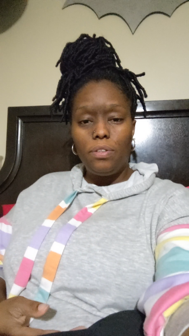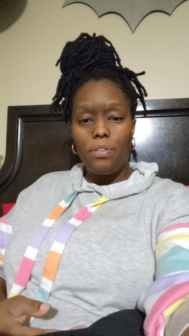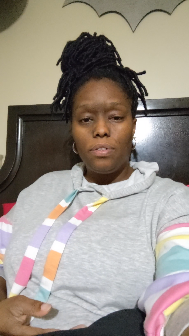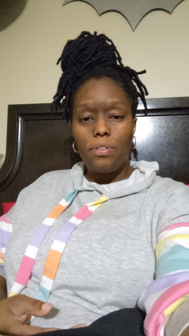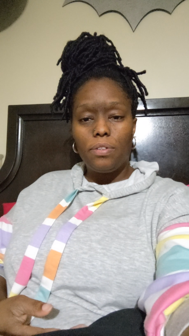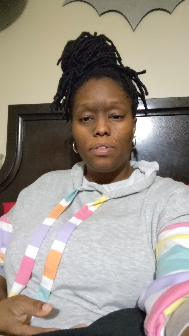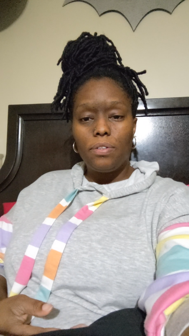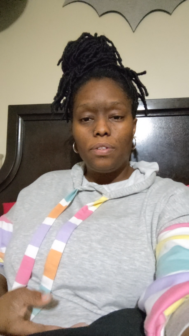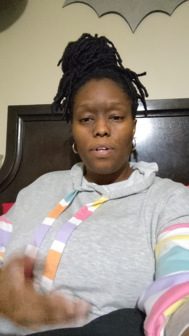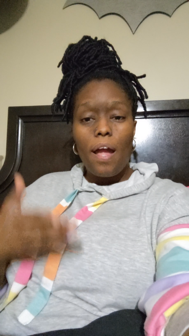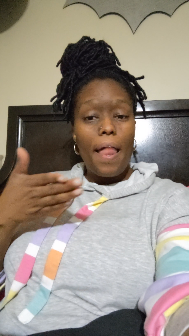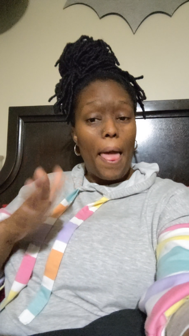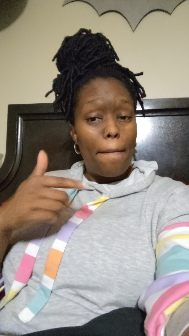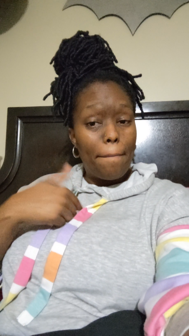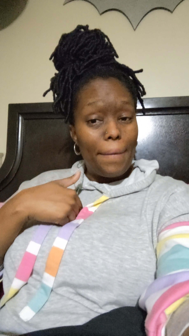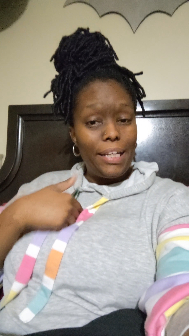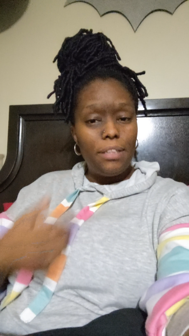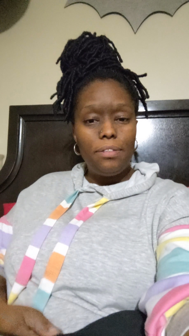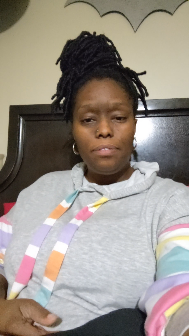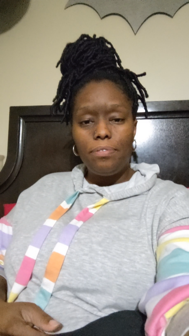let me